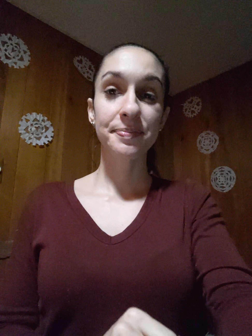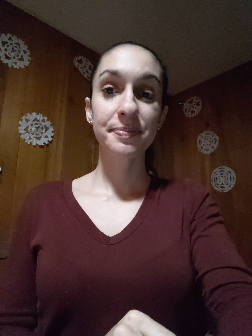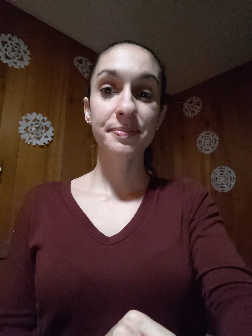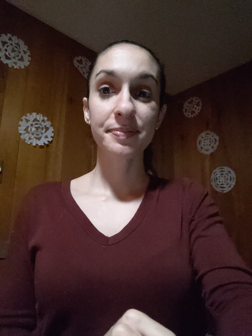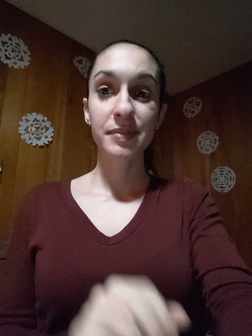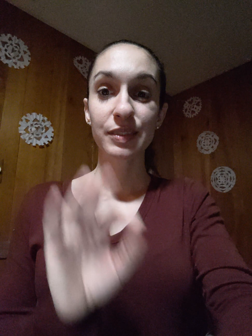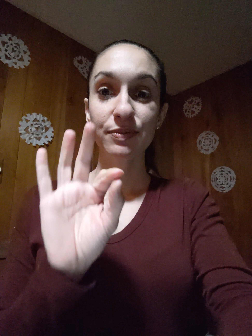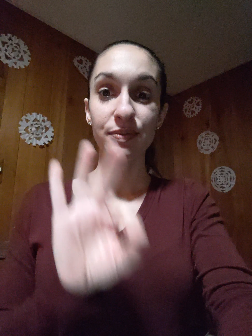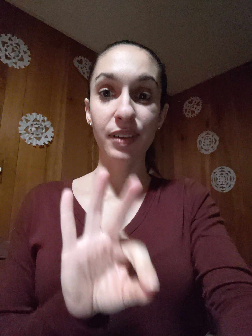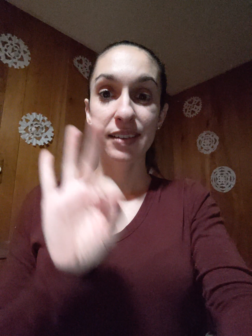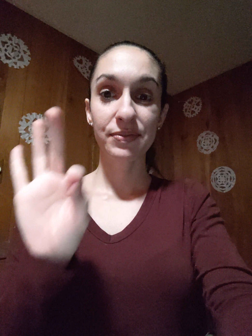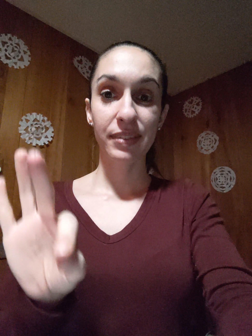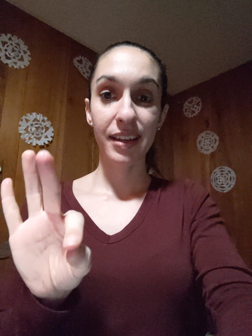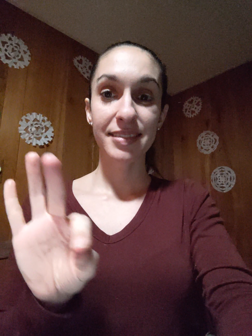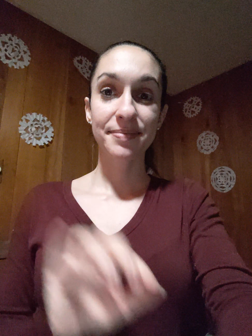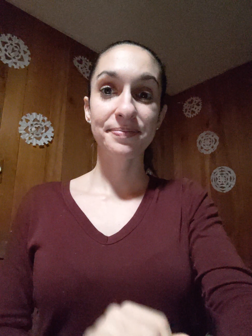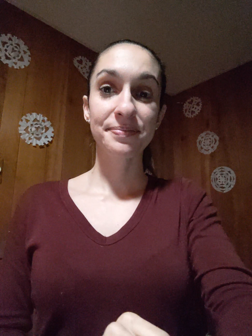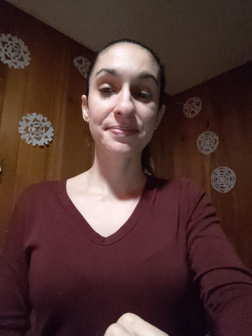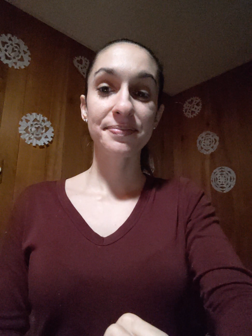french fries